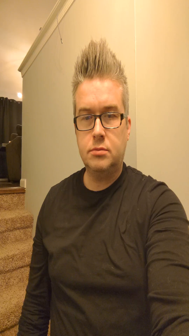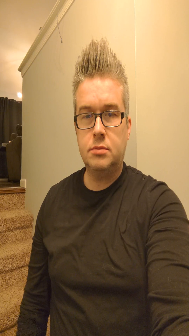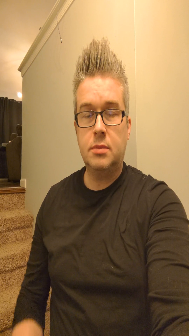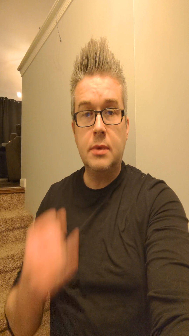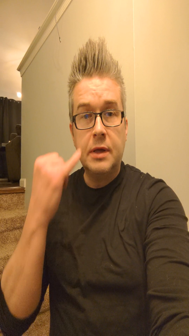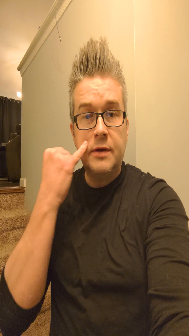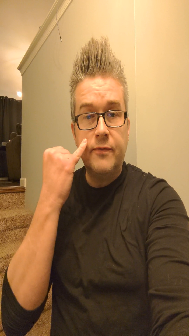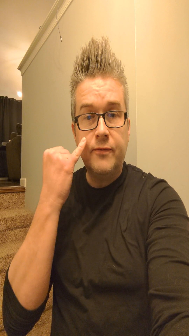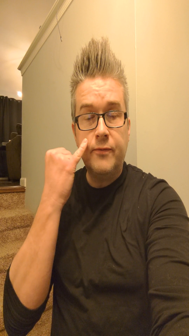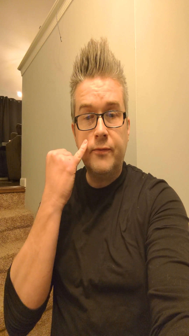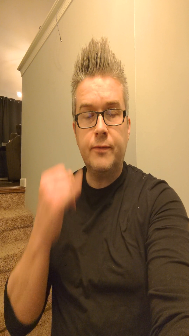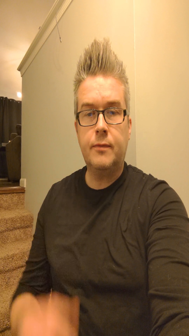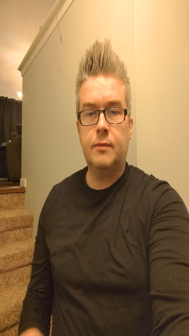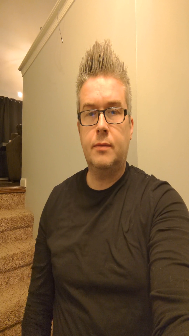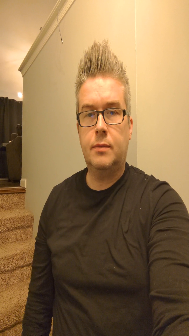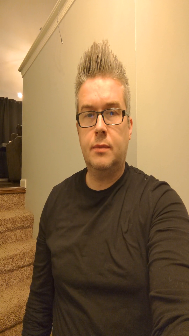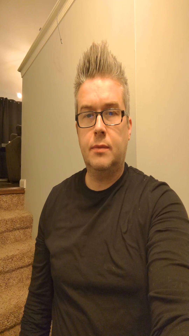if